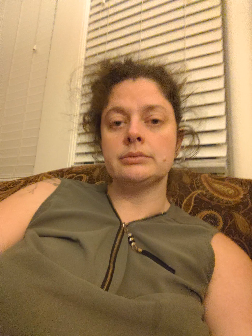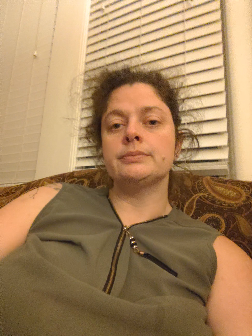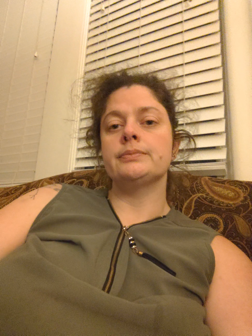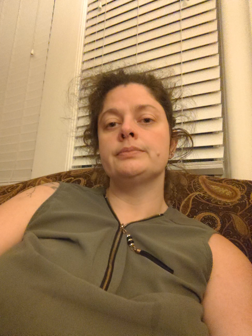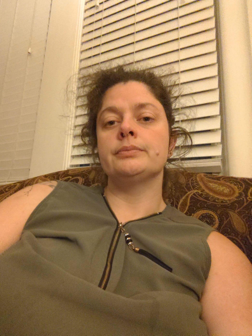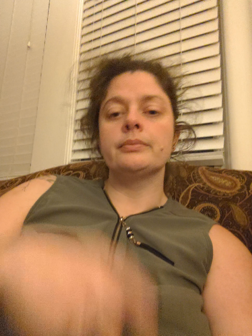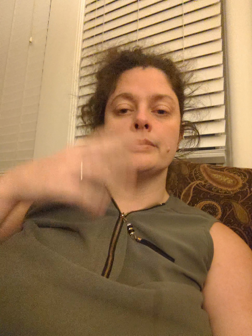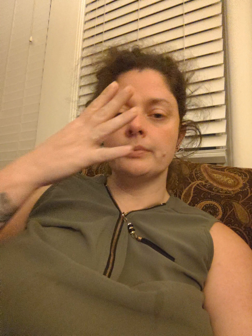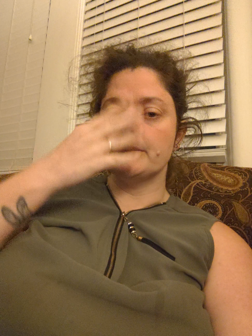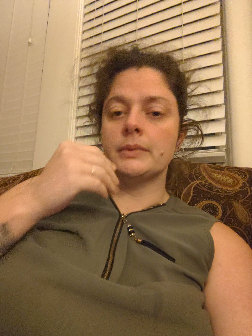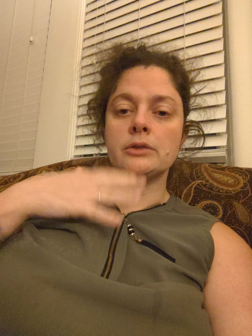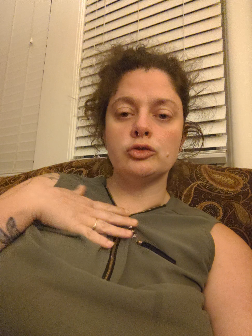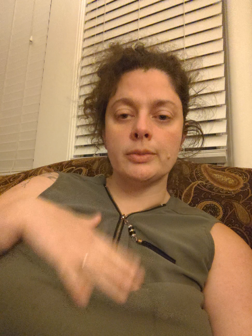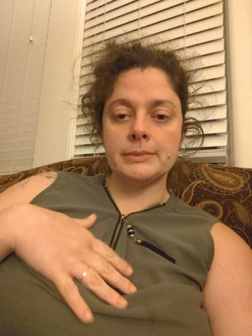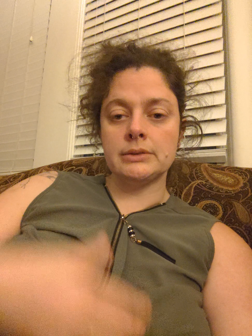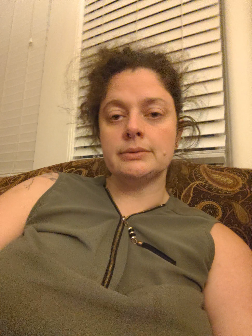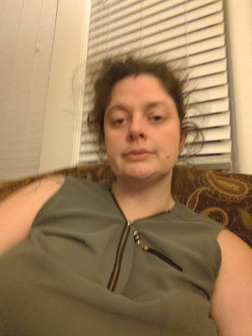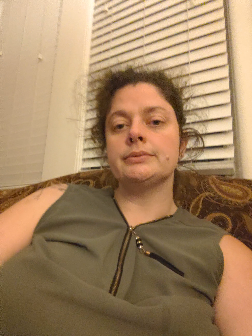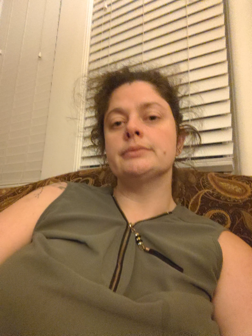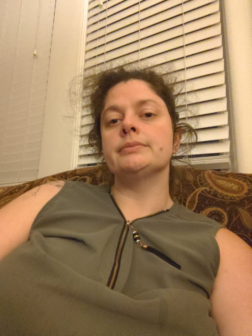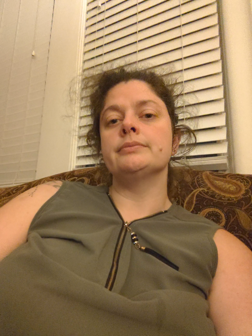pajamas